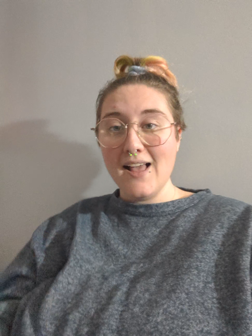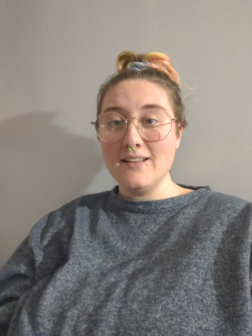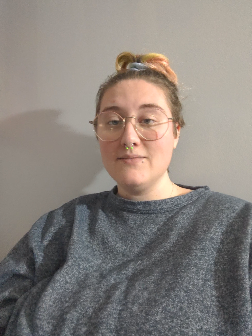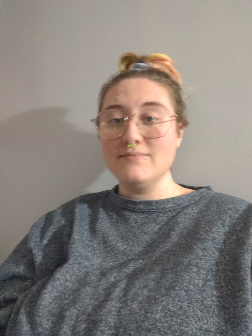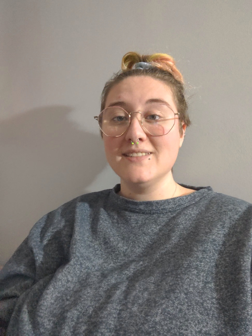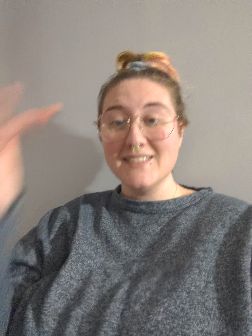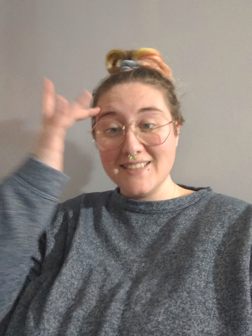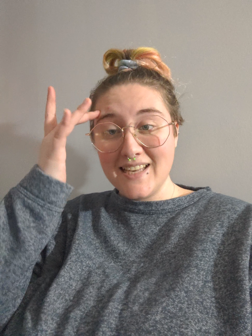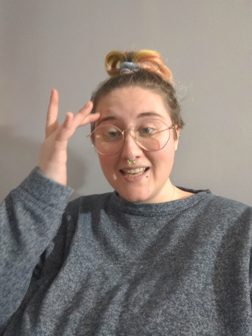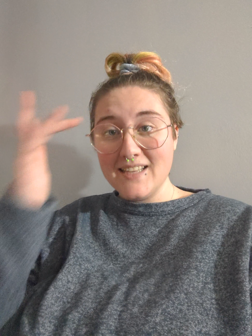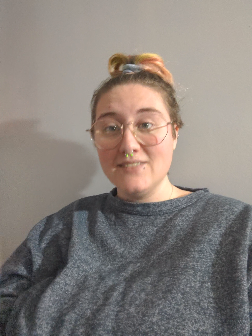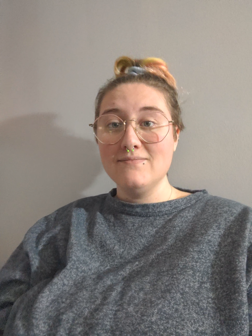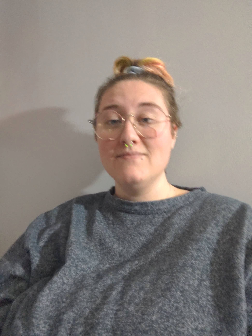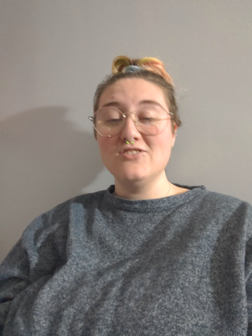sick